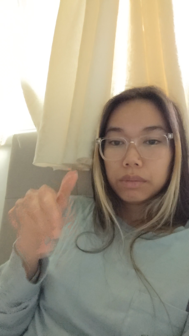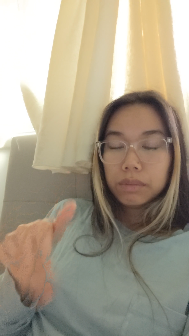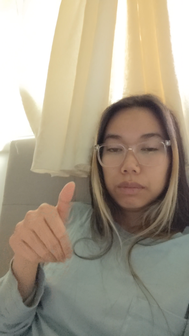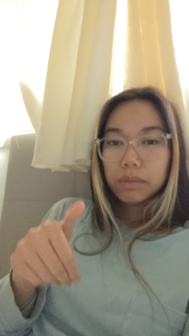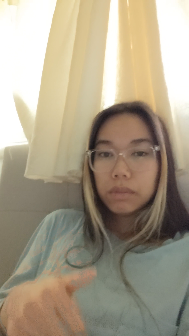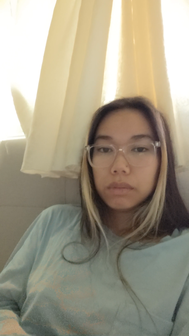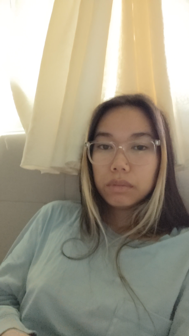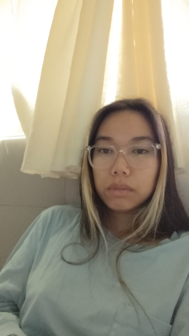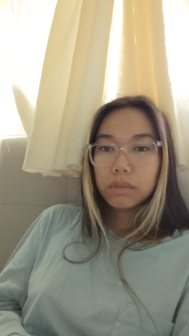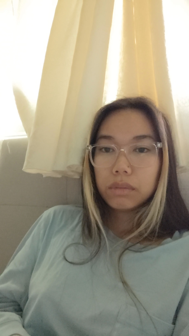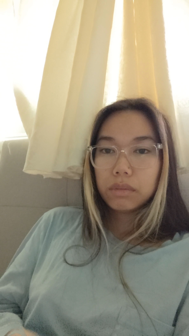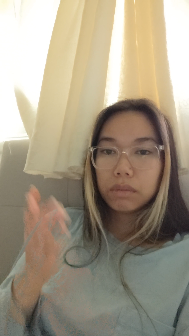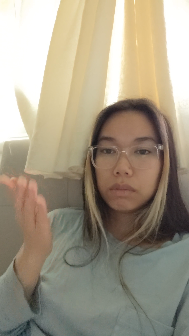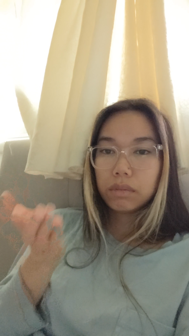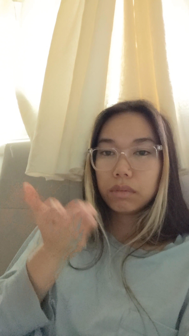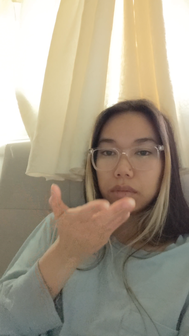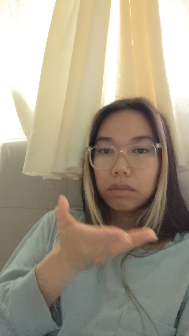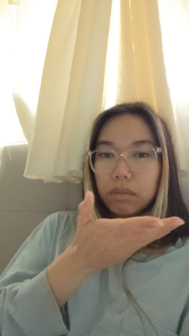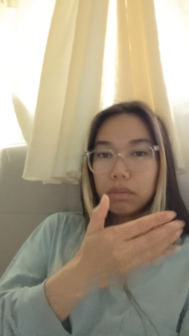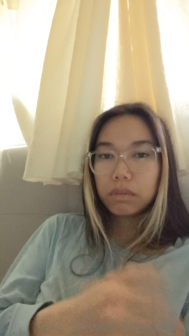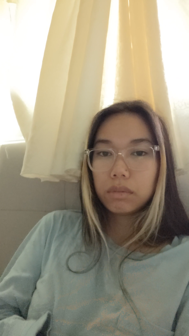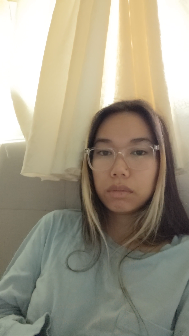carry